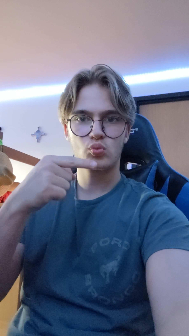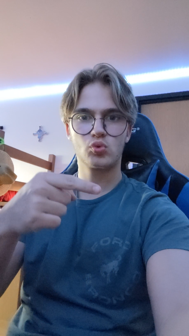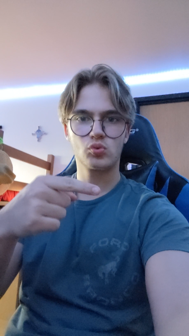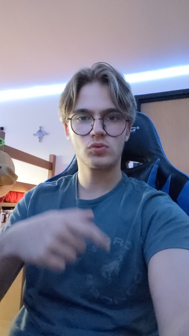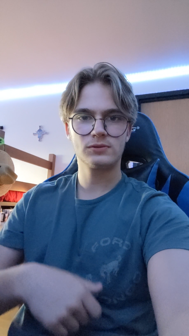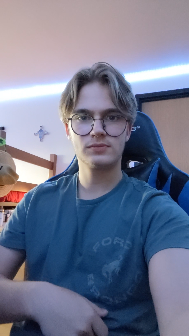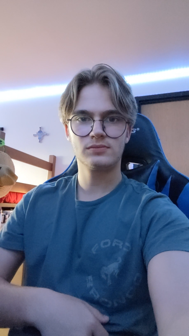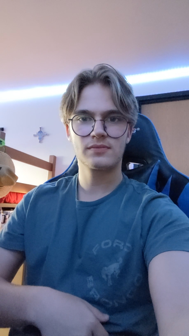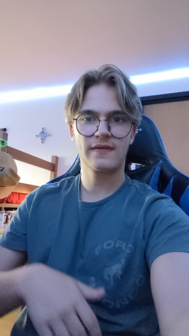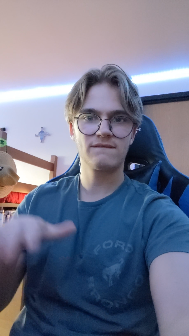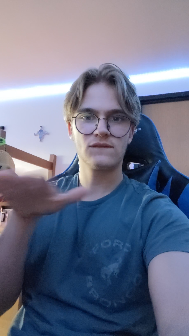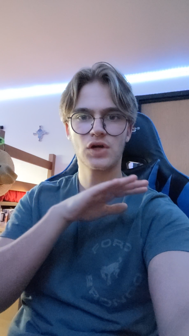full